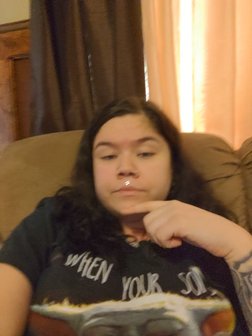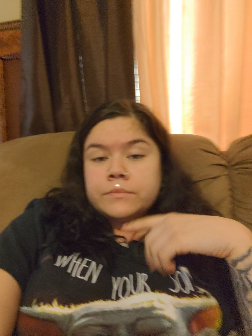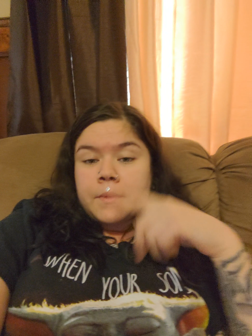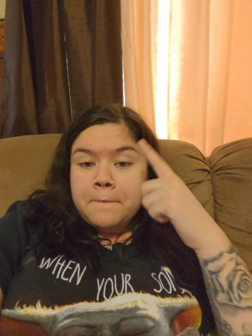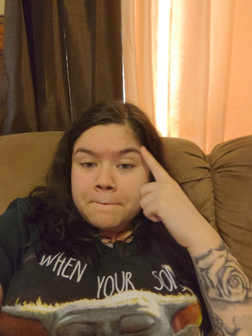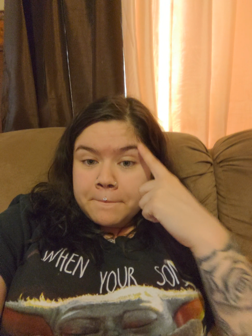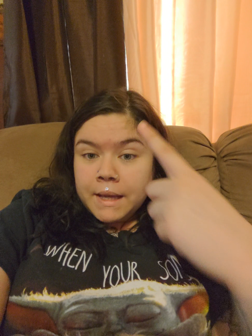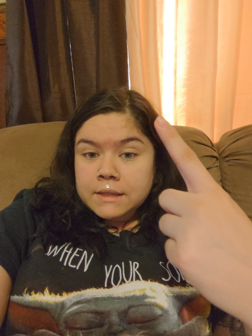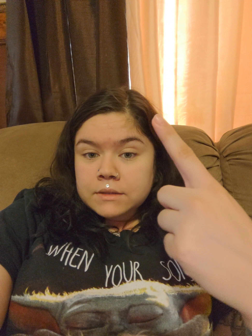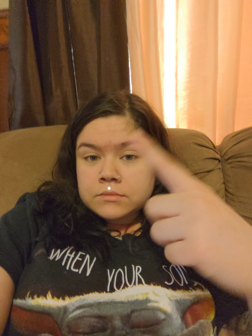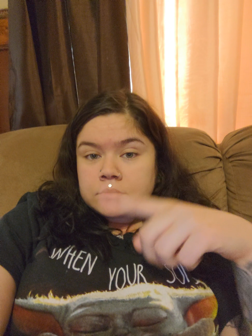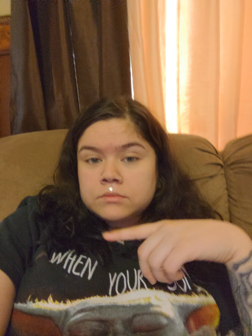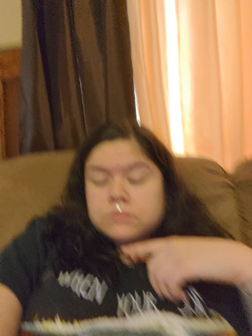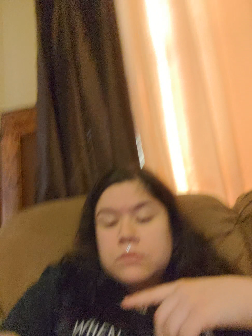penny